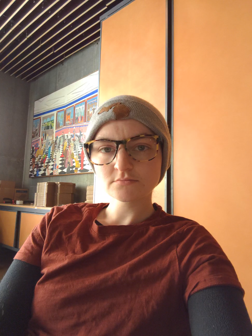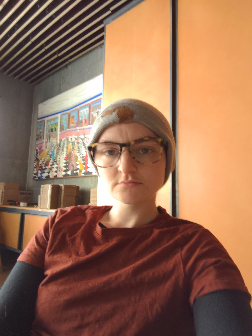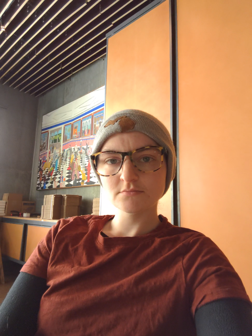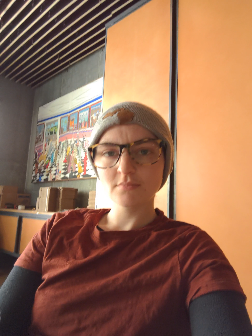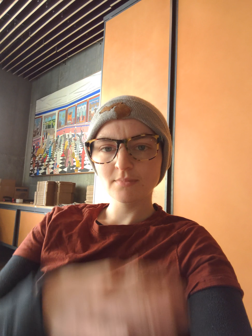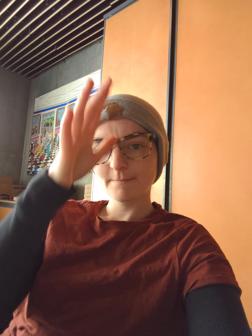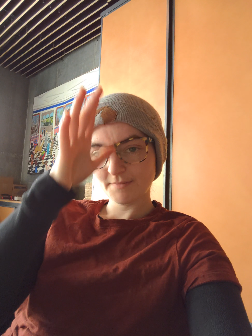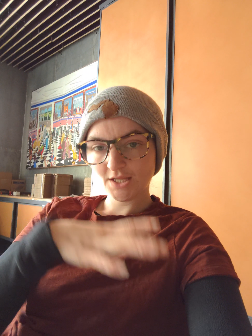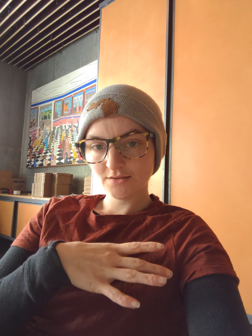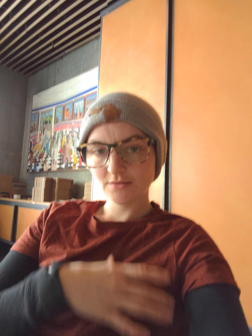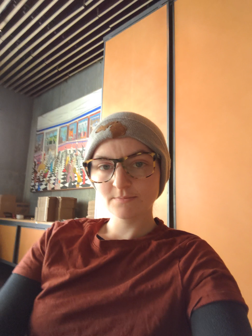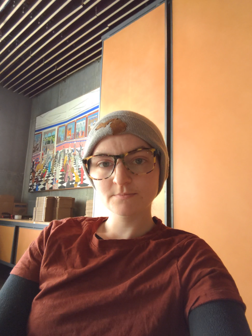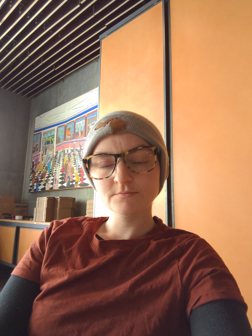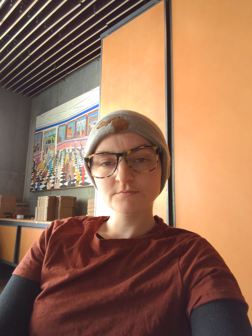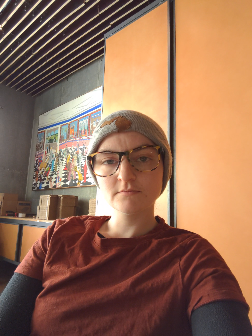man